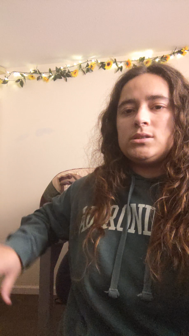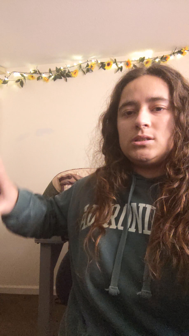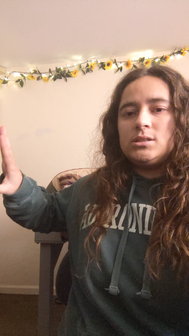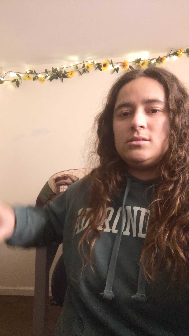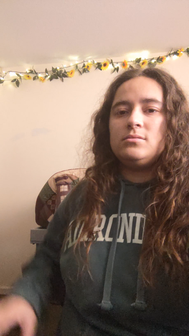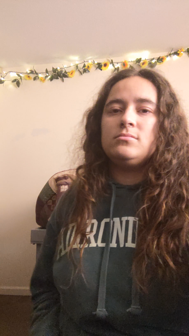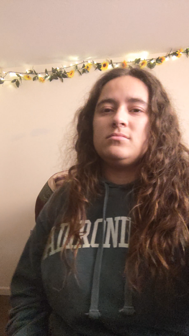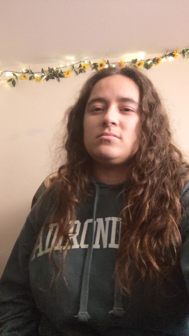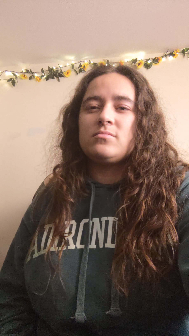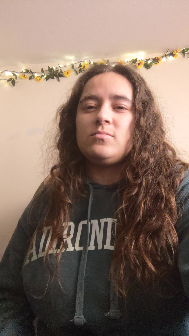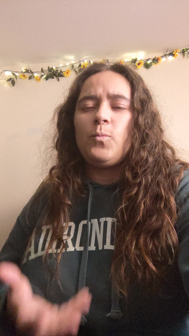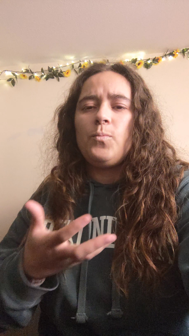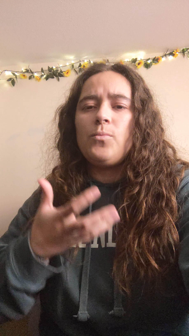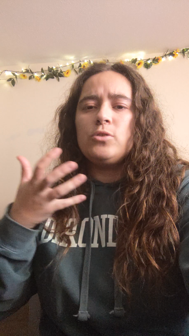much